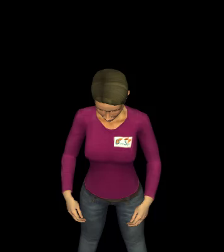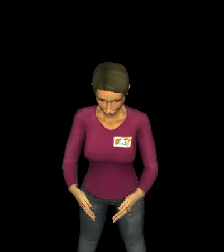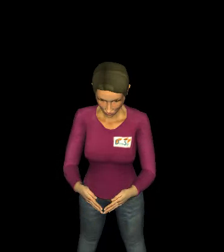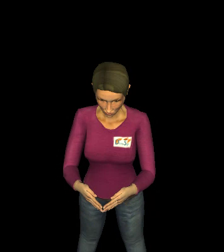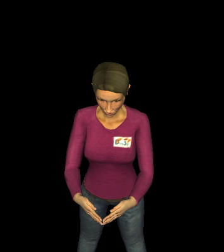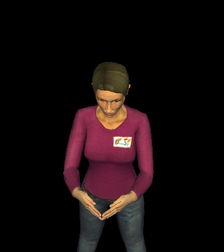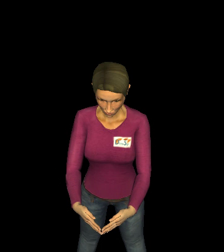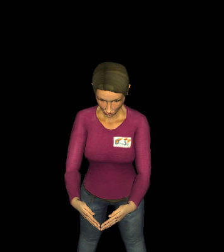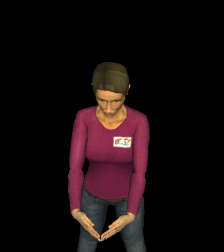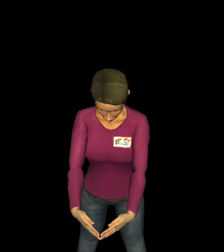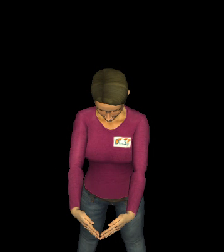قارب